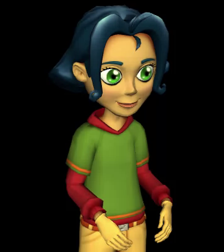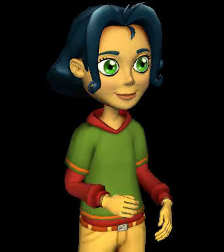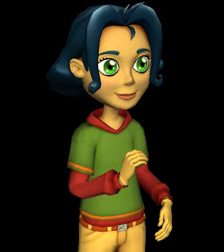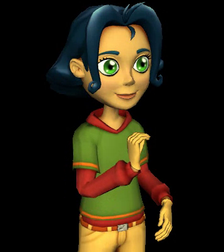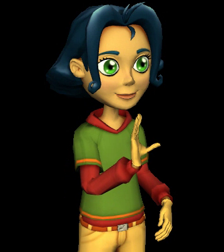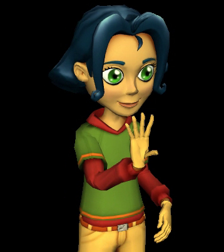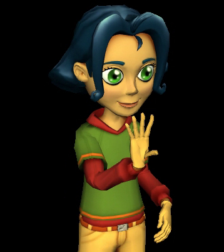يرسل